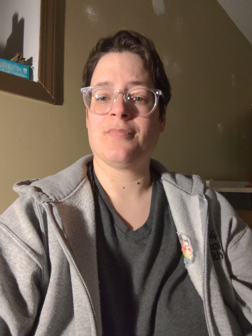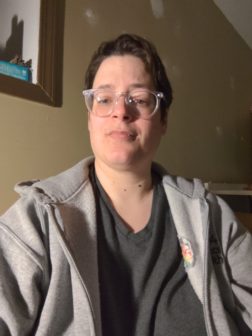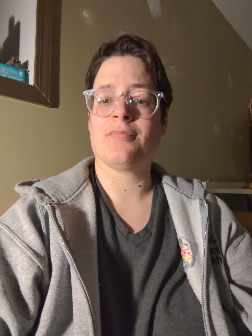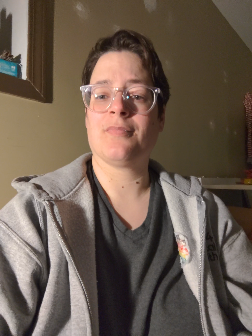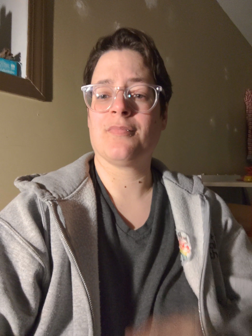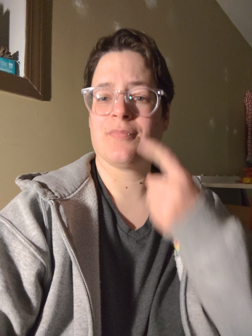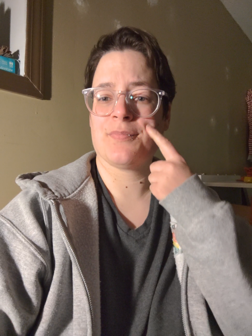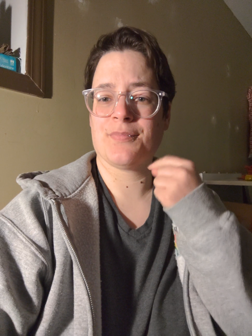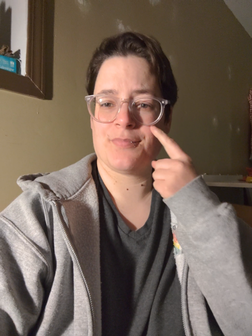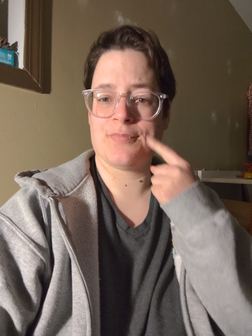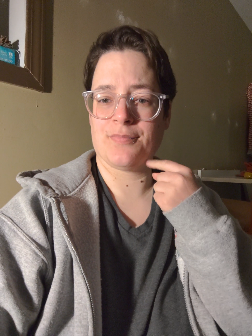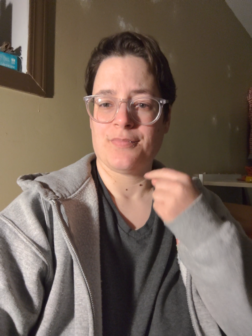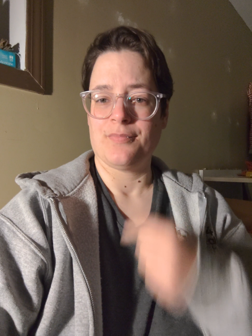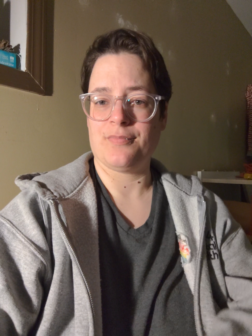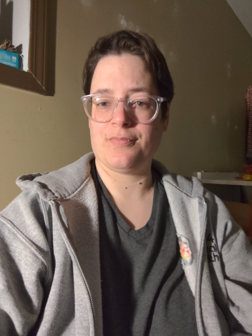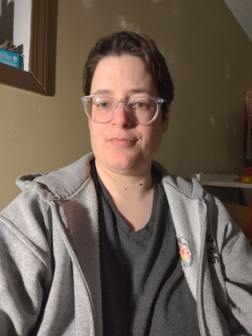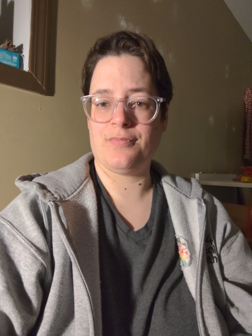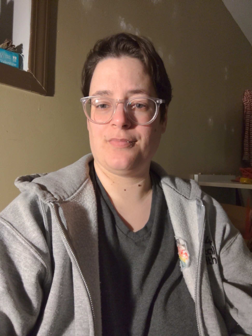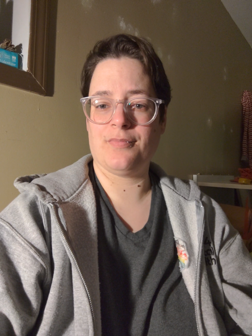cry